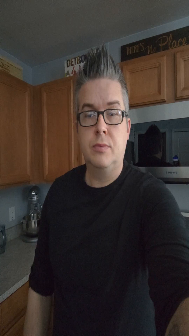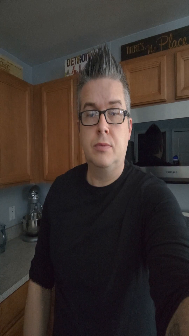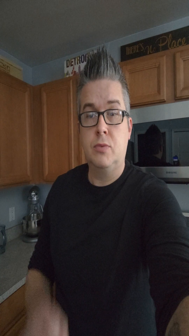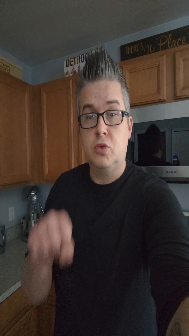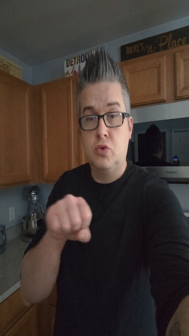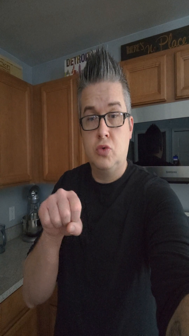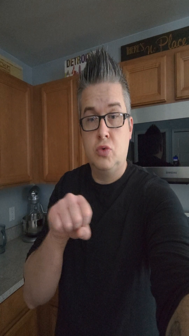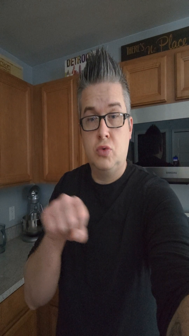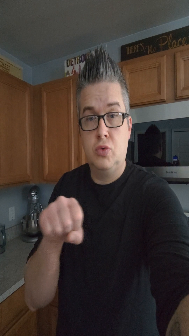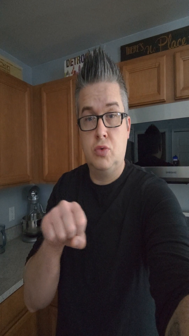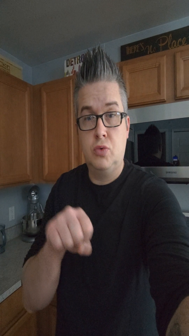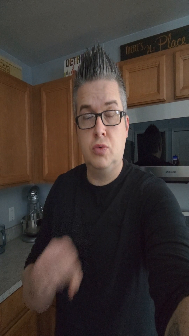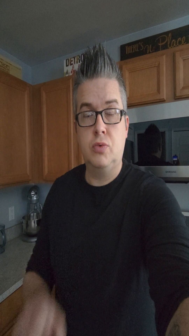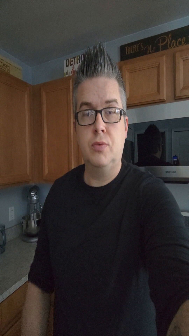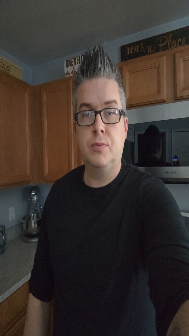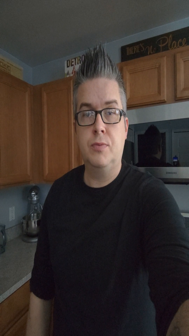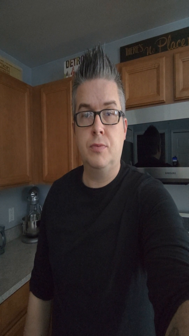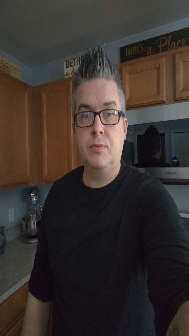shoe